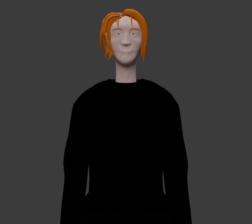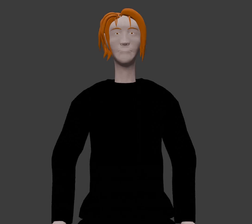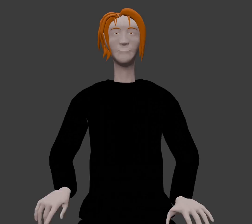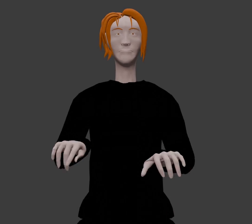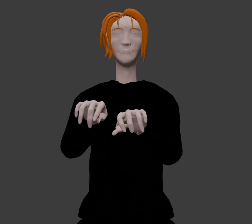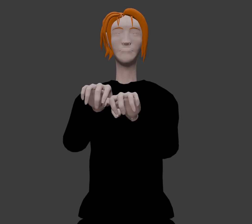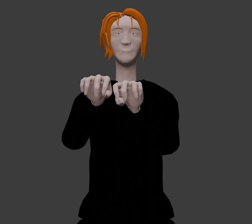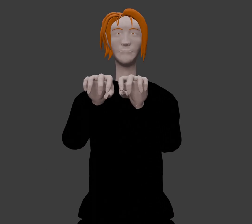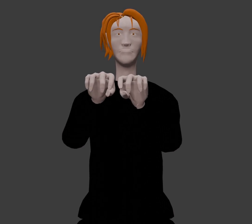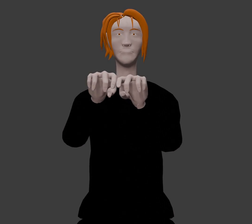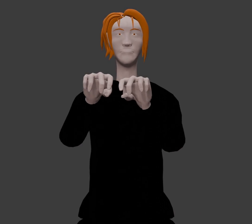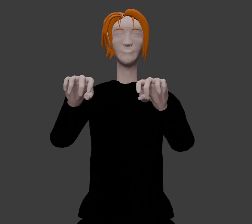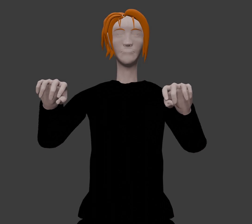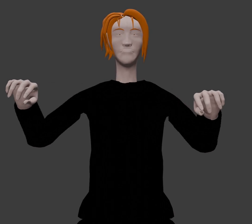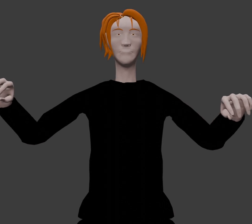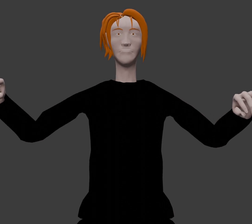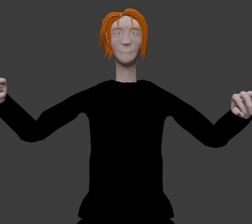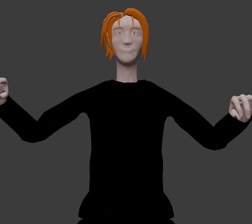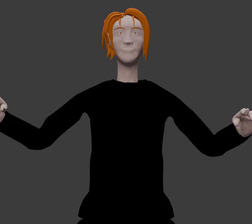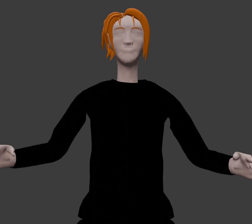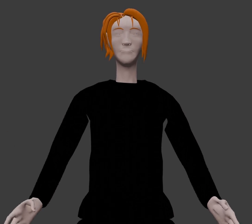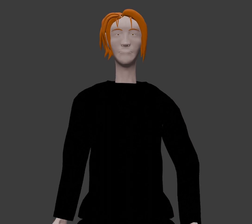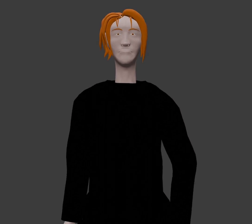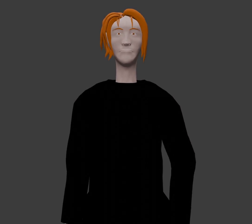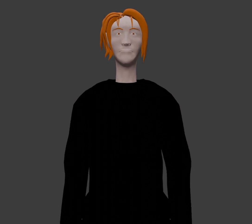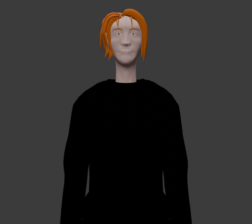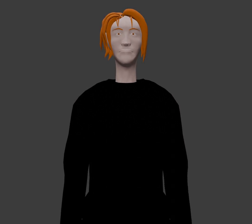Bar